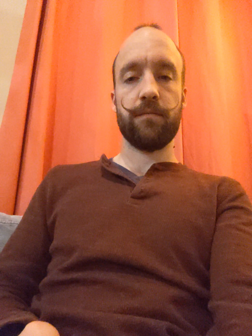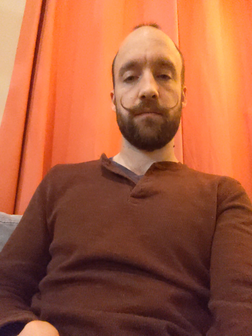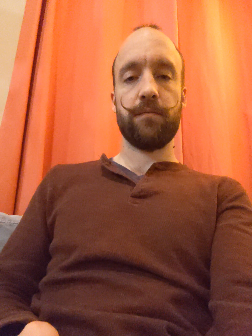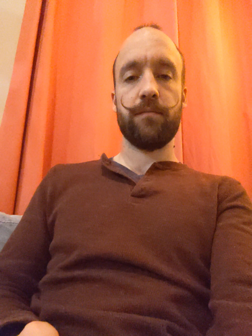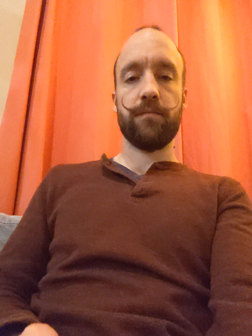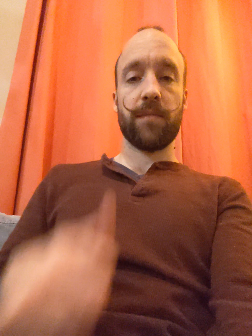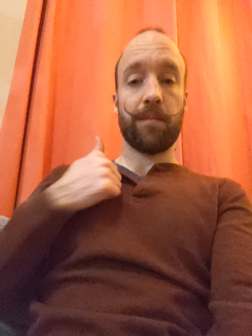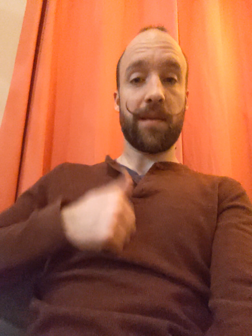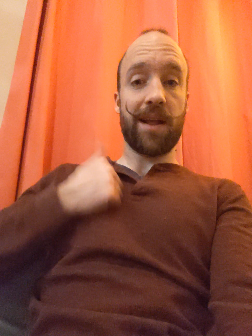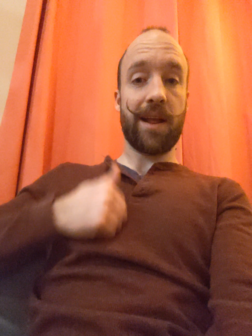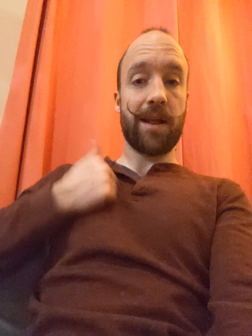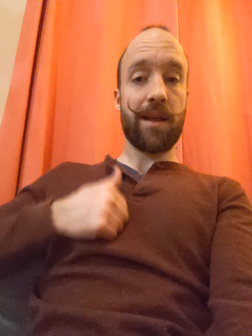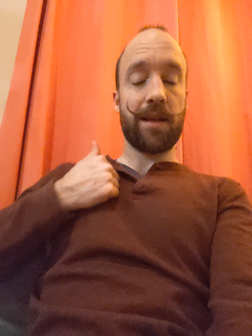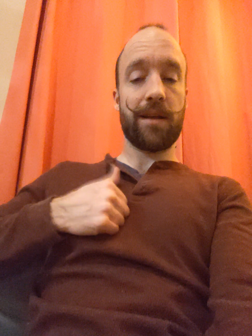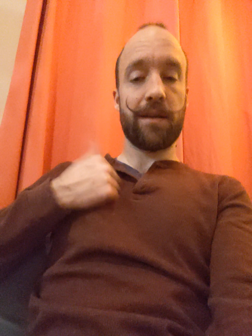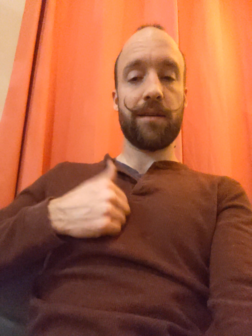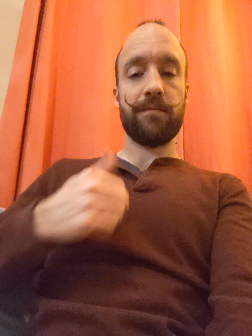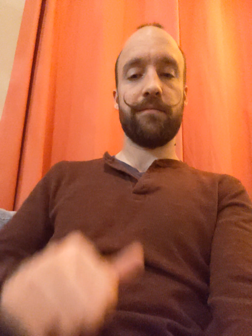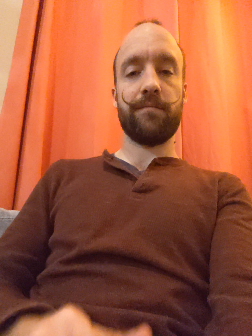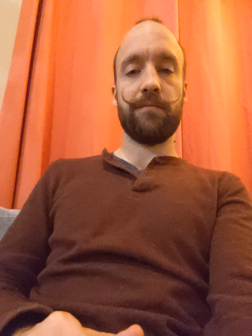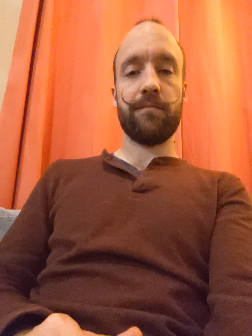bath